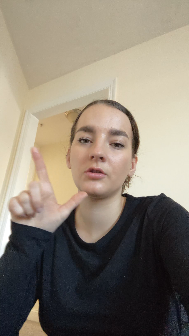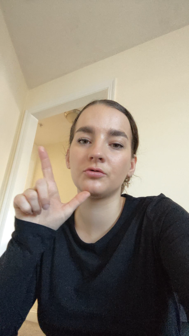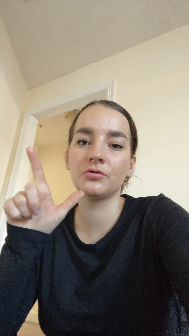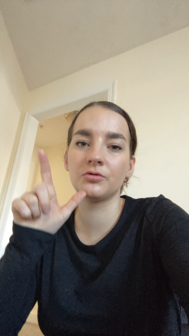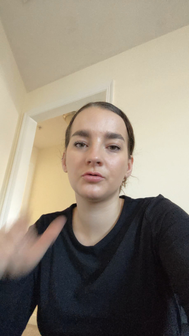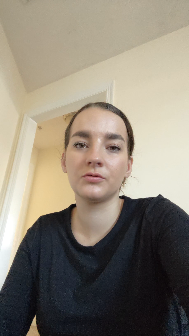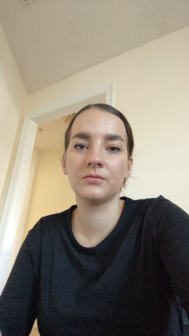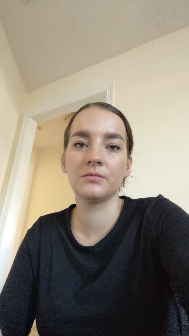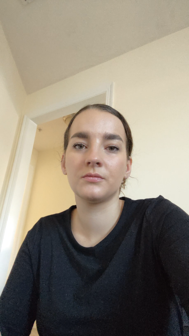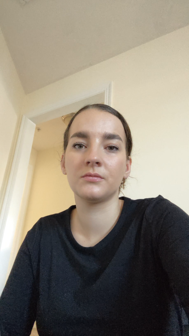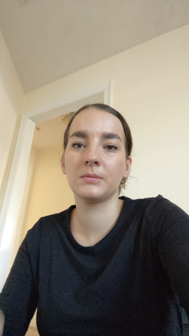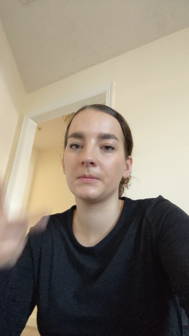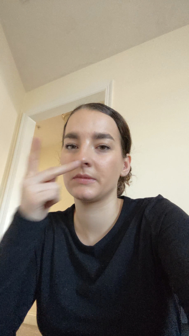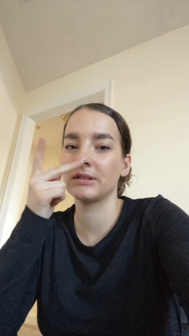penis